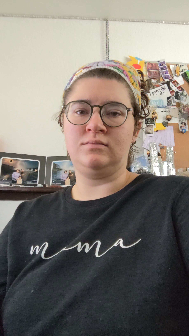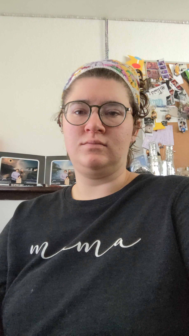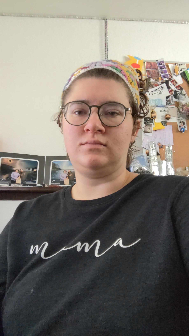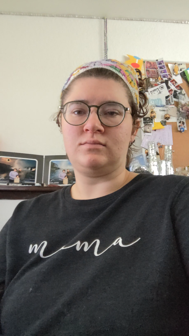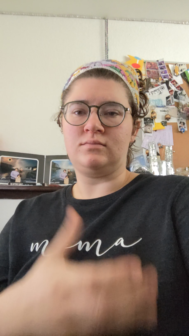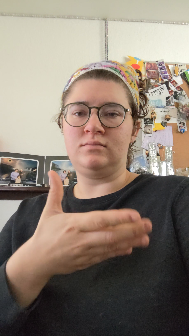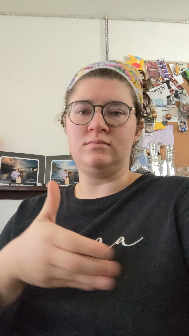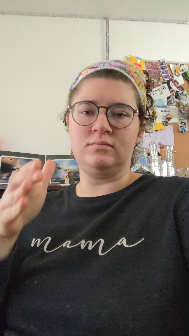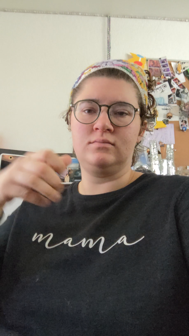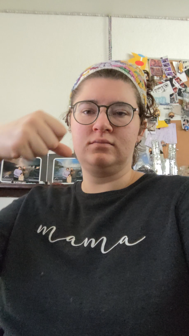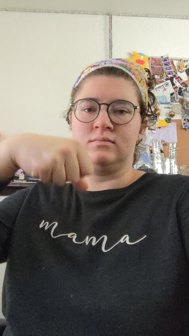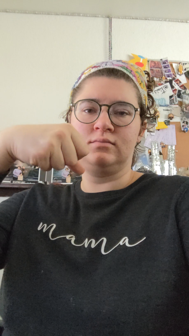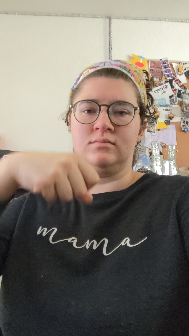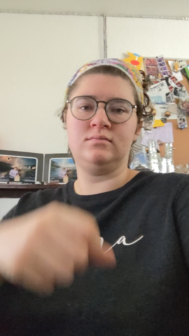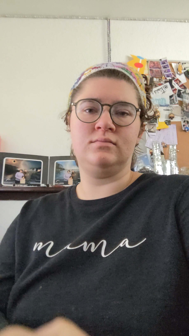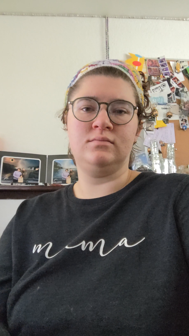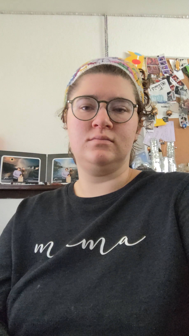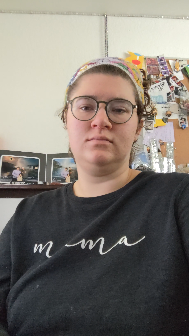basket